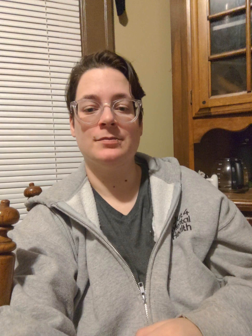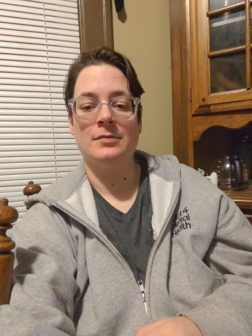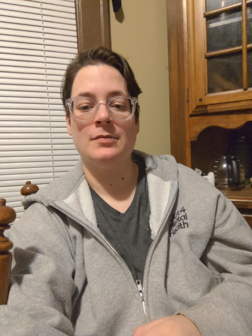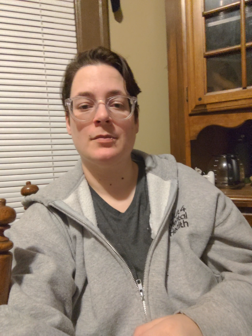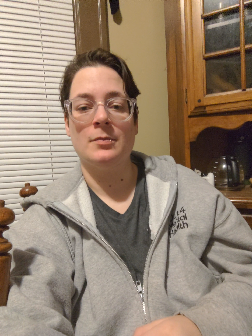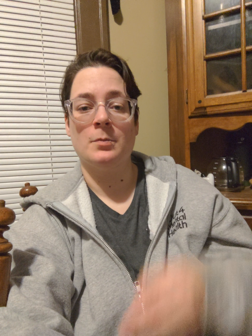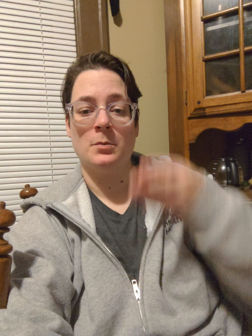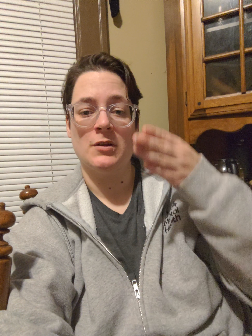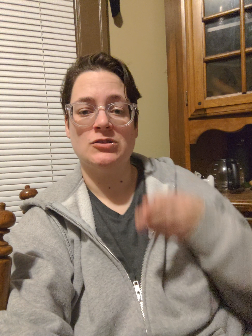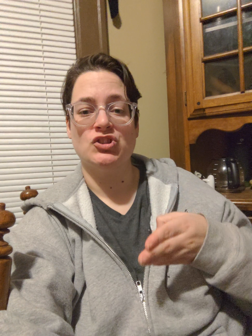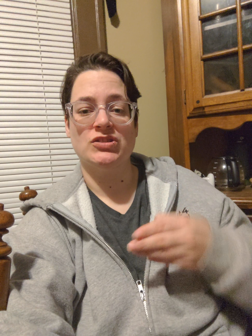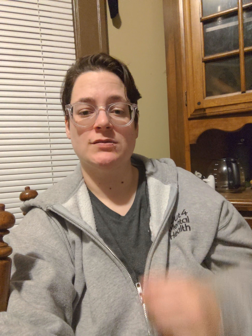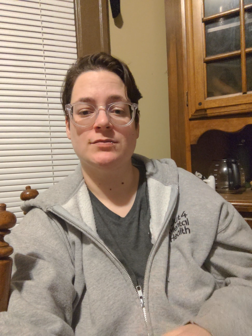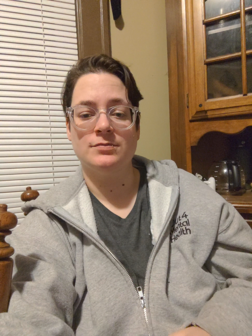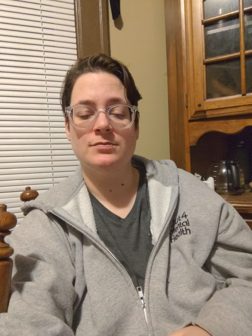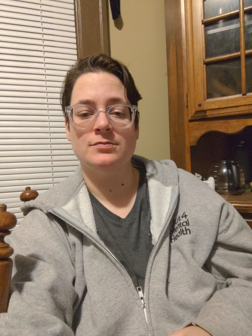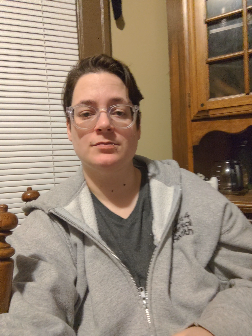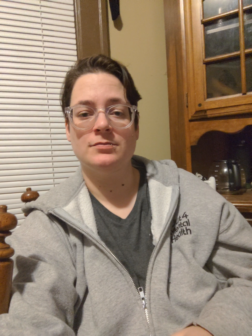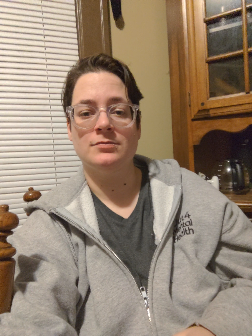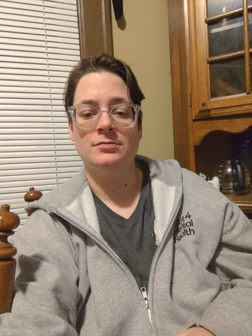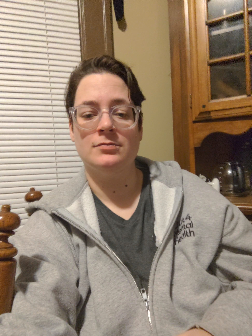person